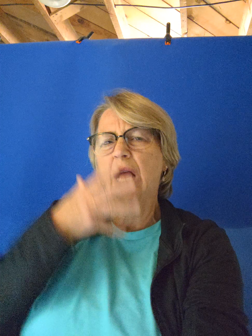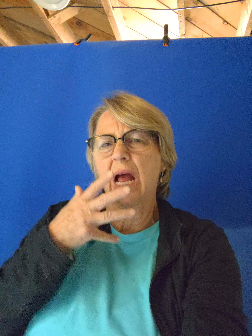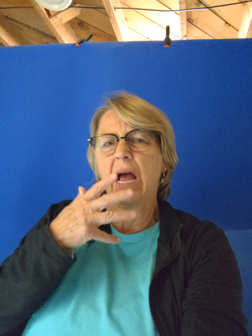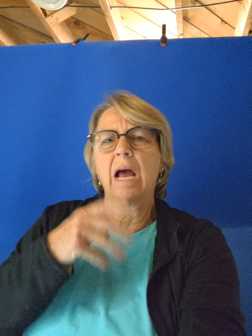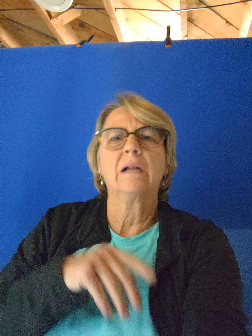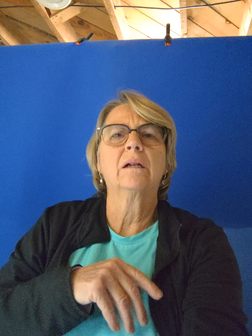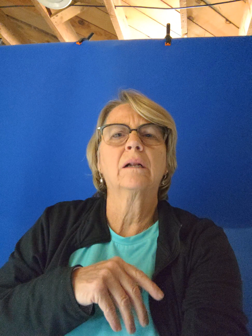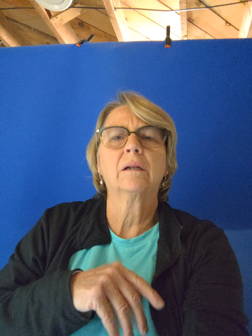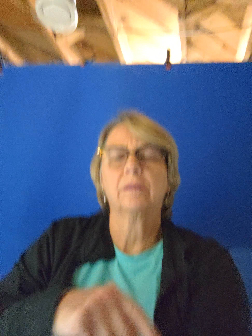sad